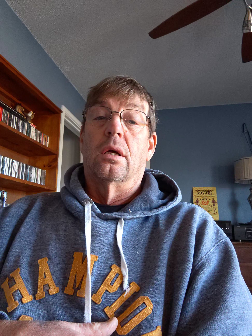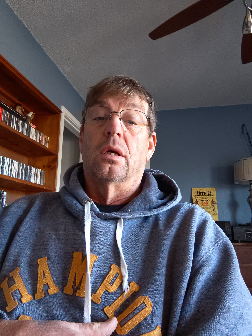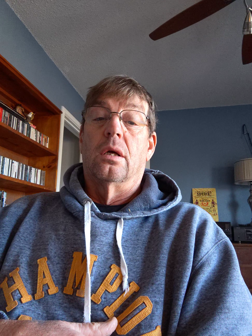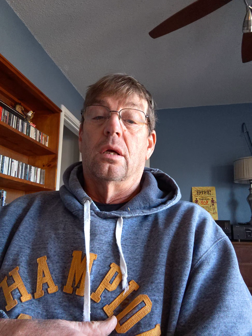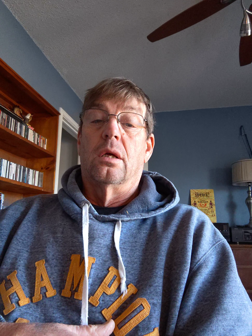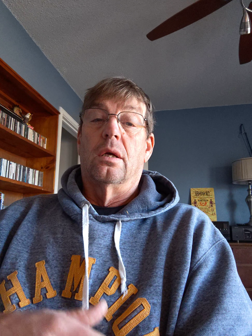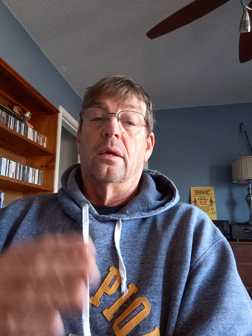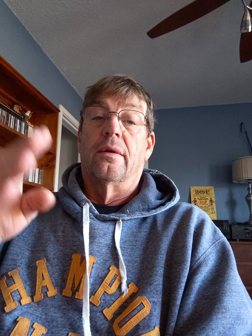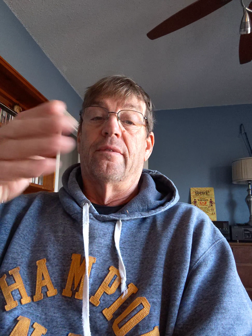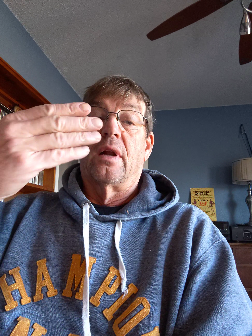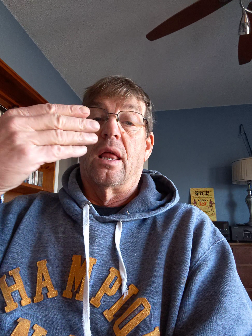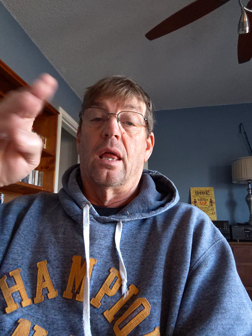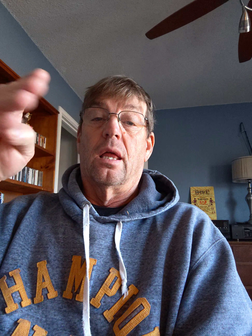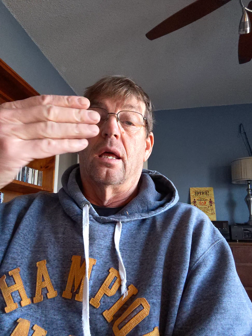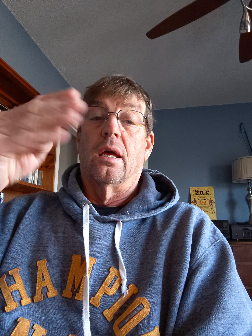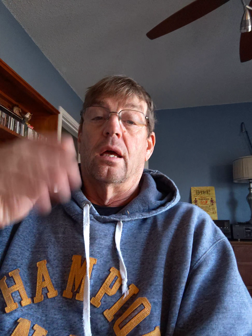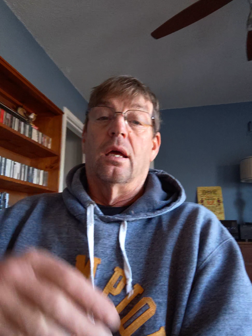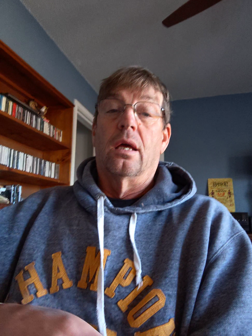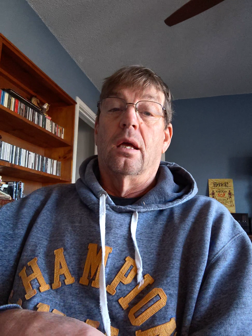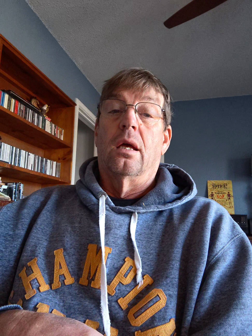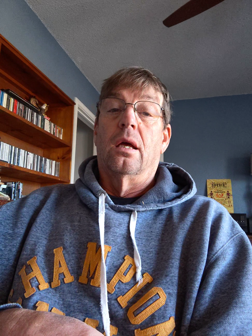flag